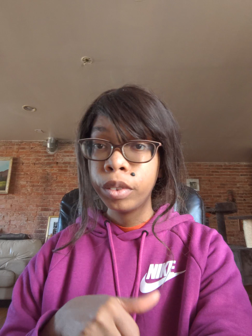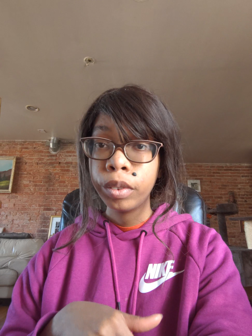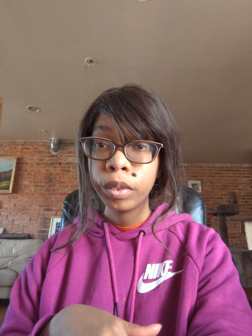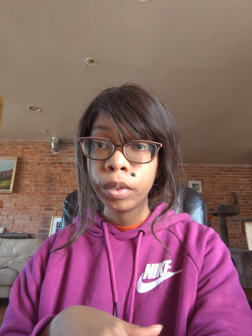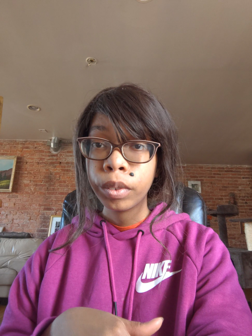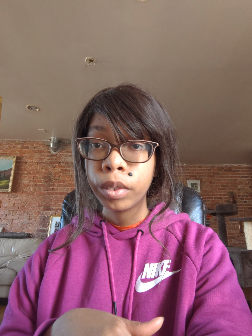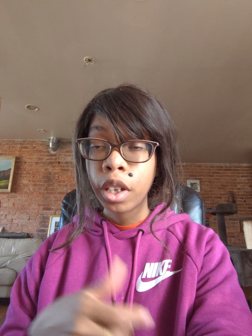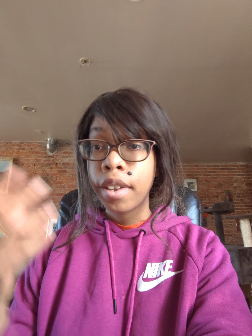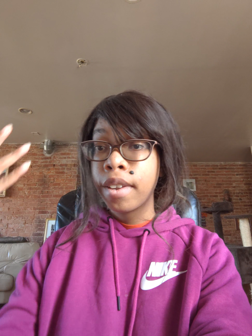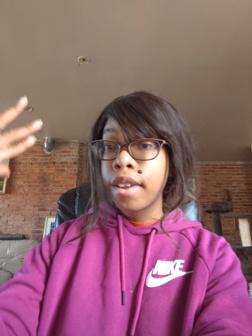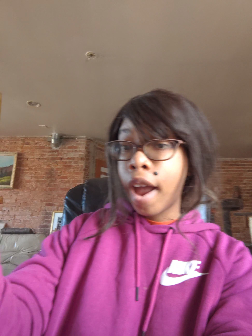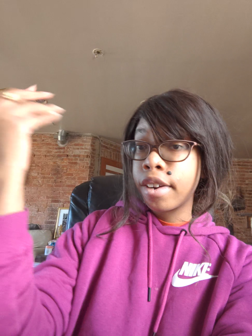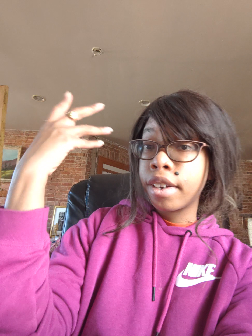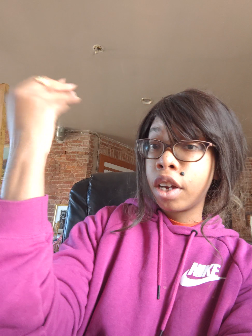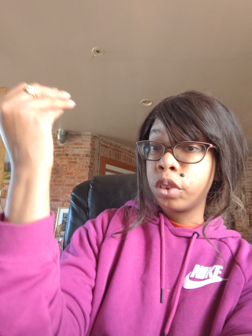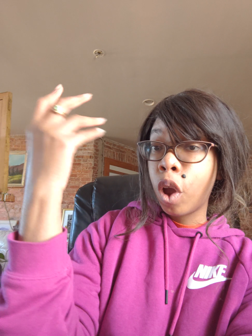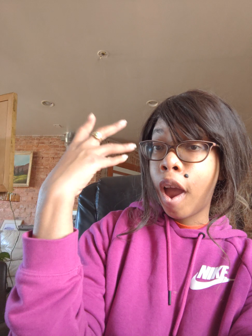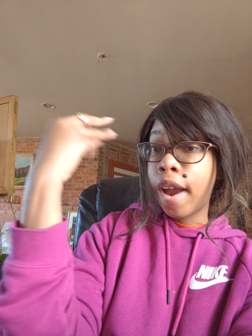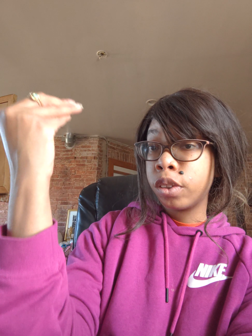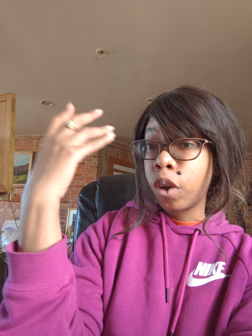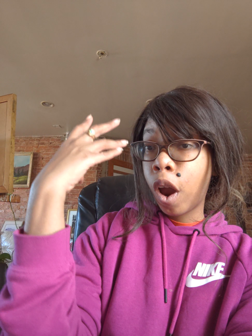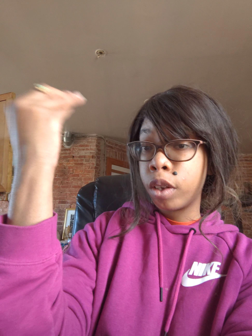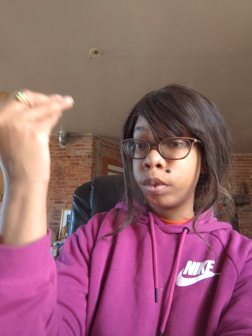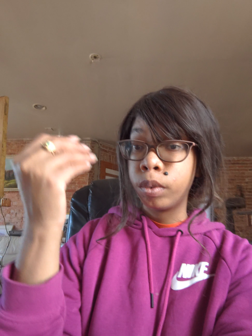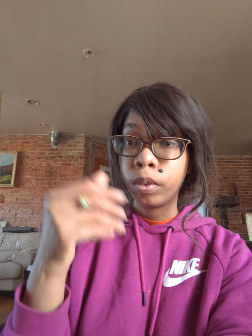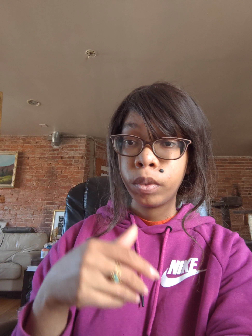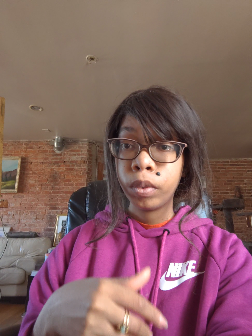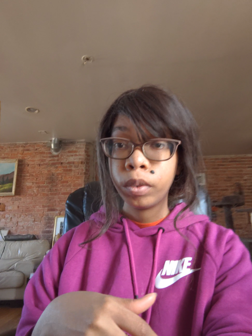outside